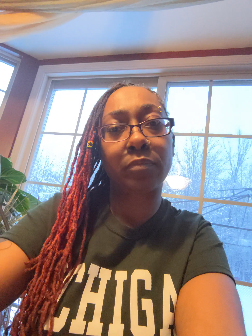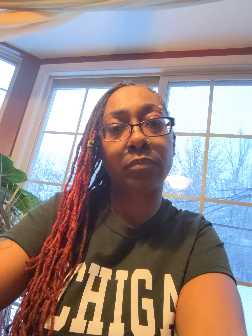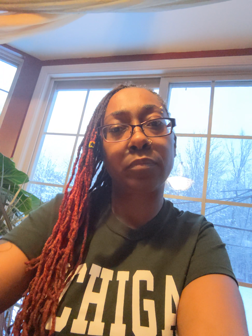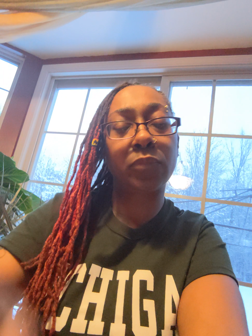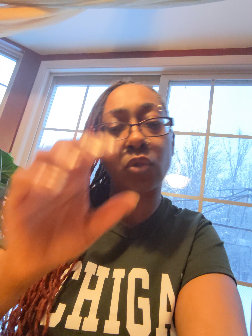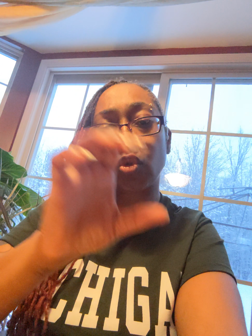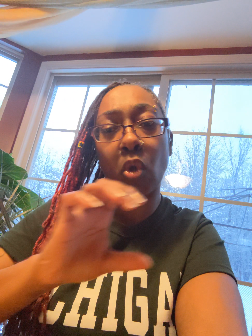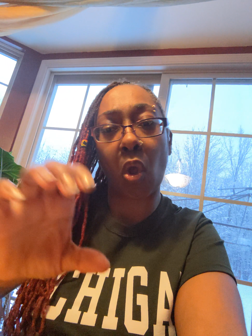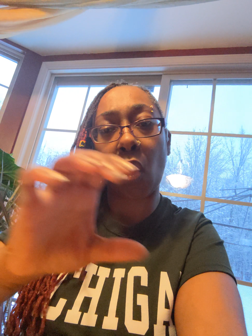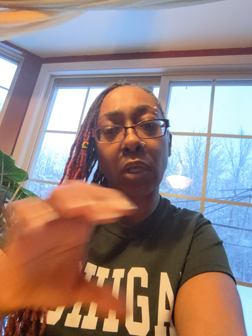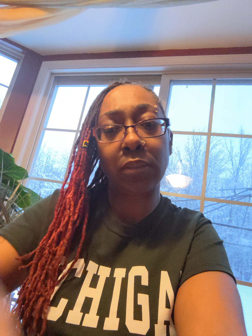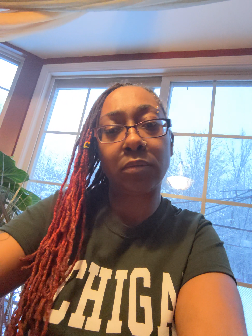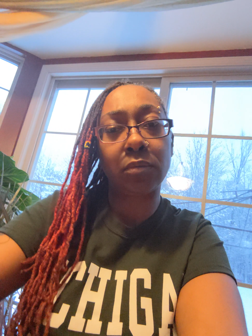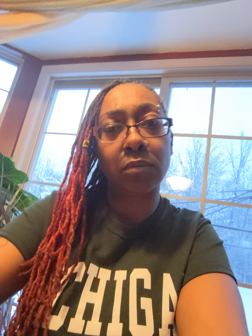chocolate